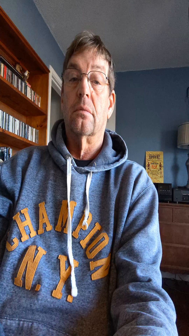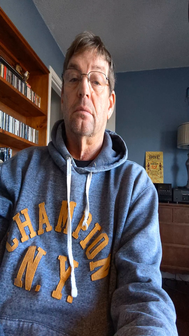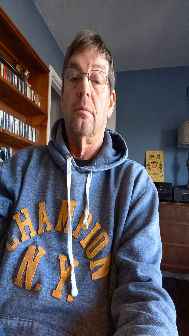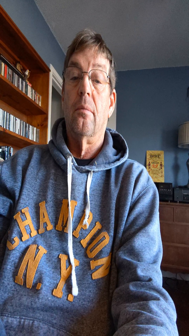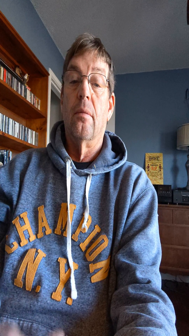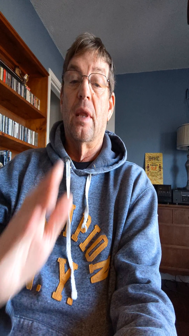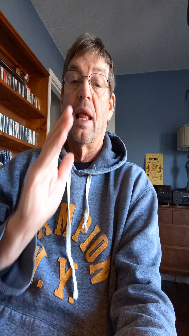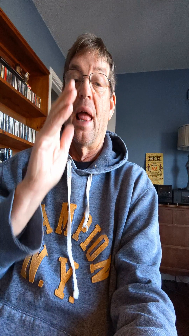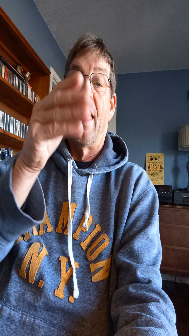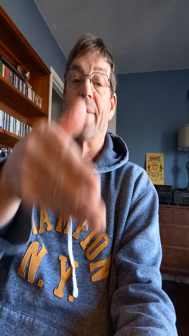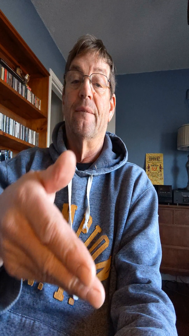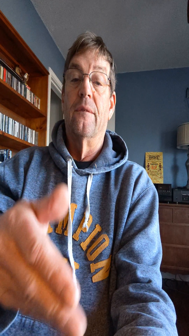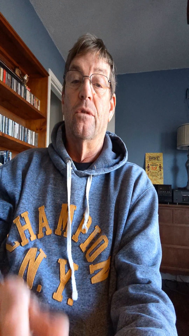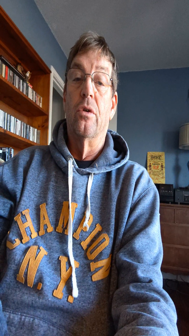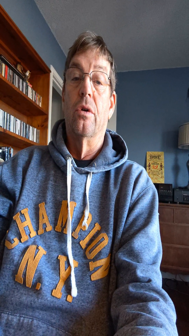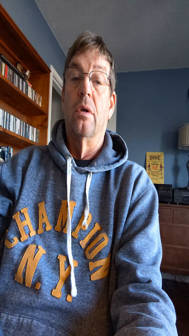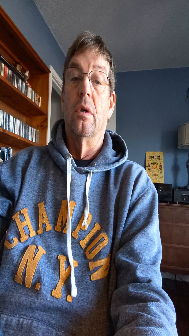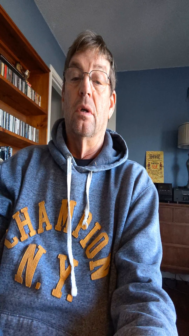after